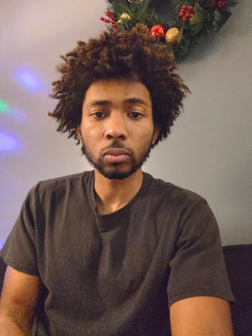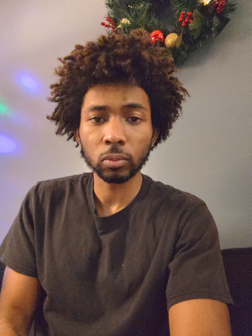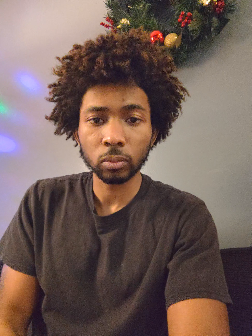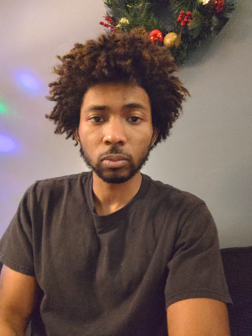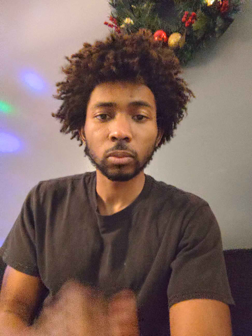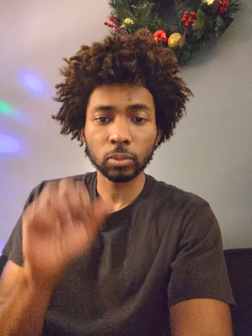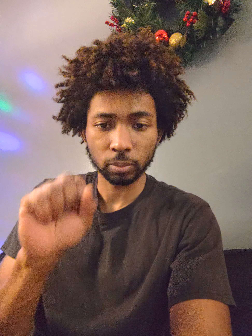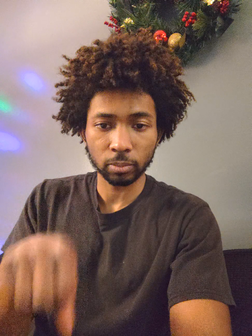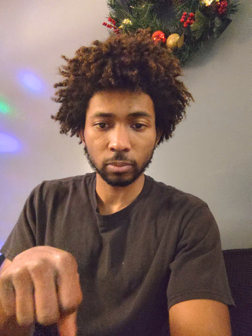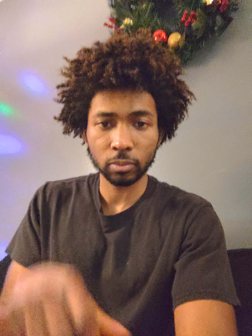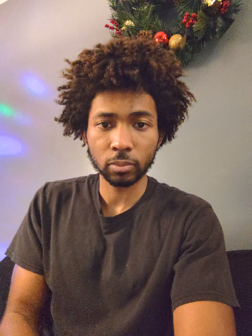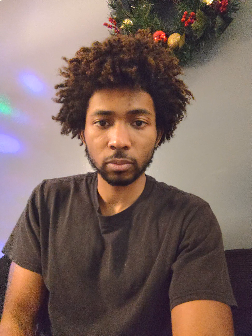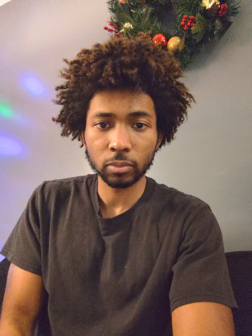can